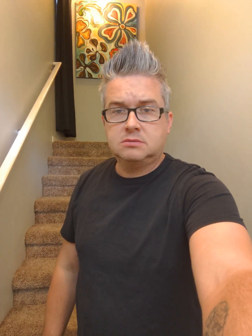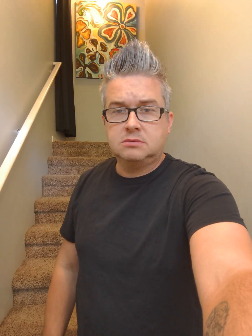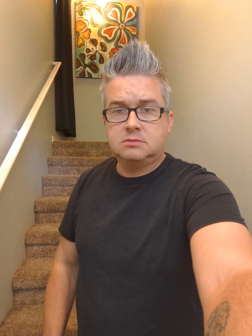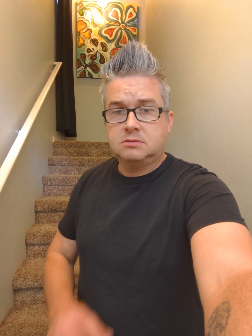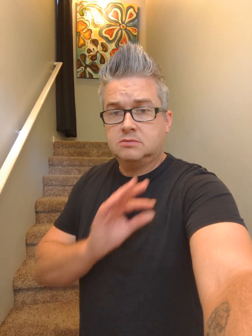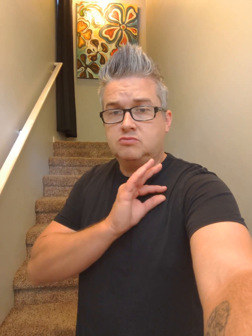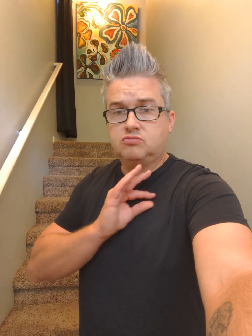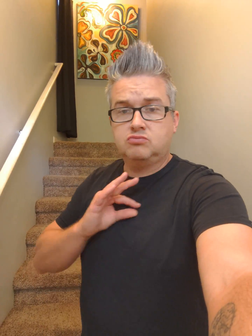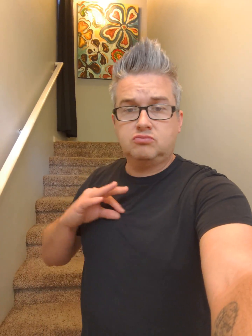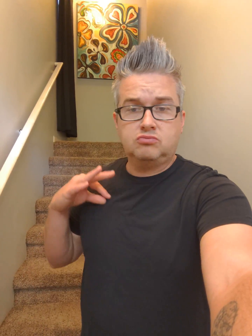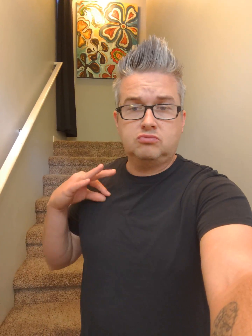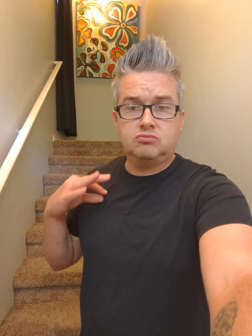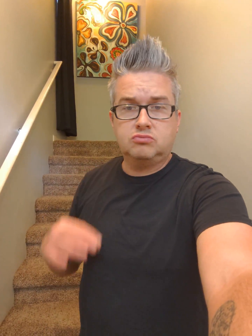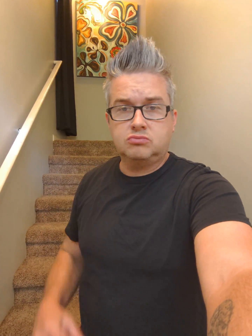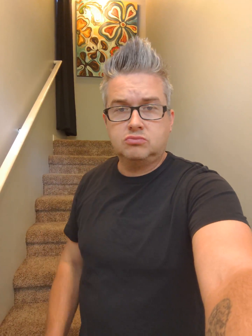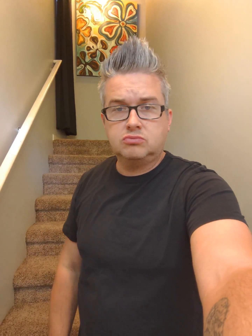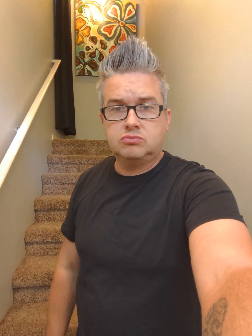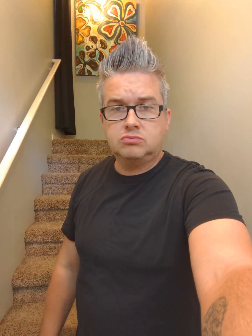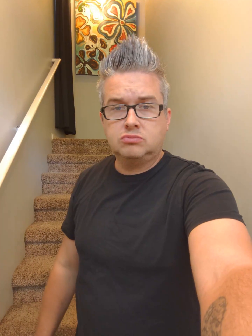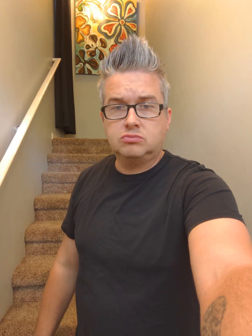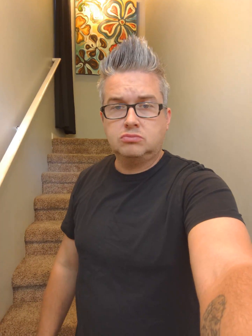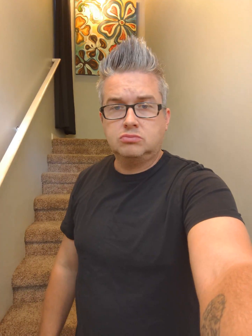beads